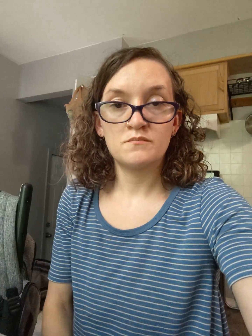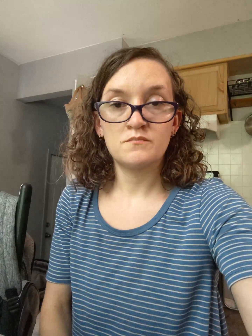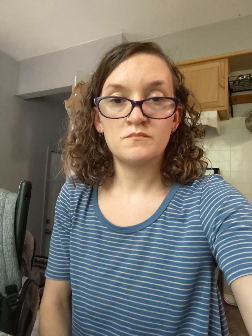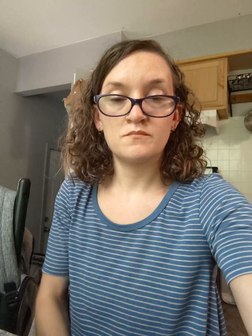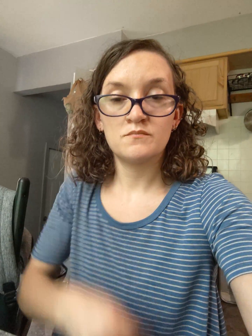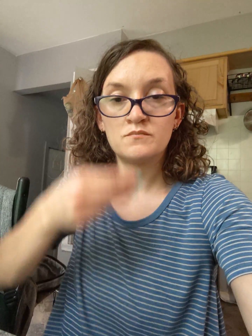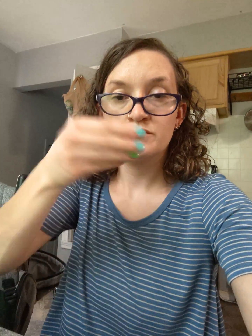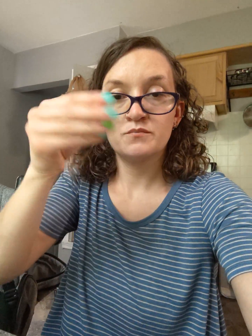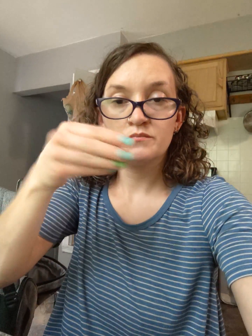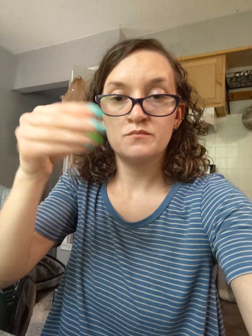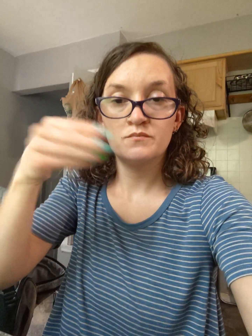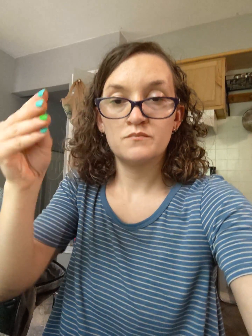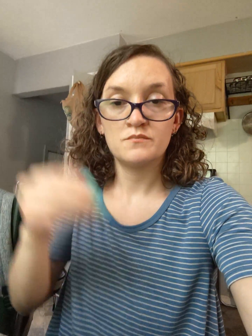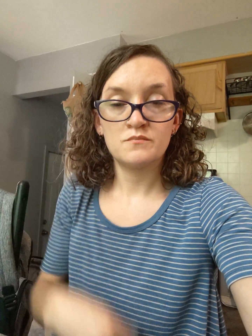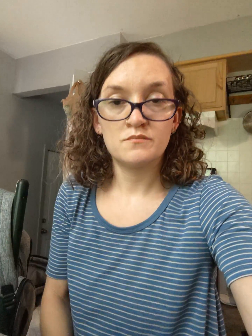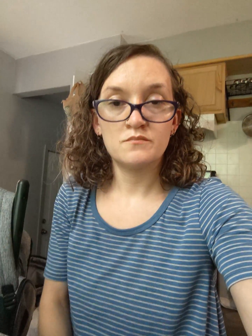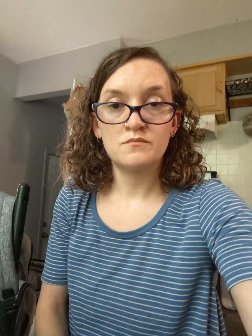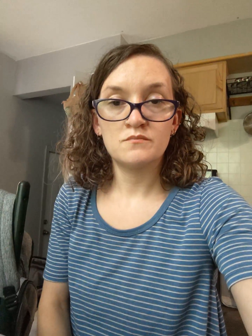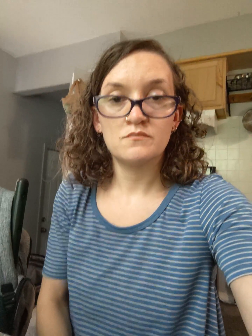shopping